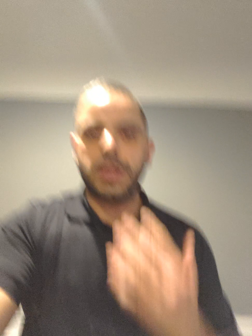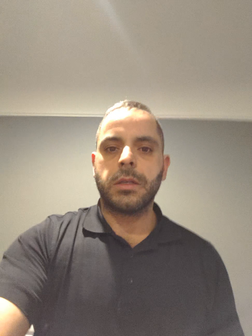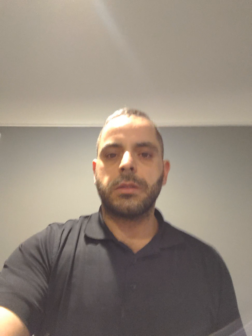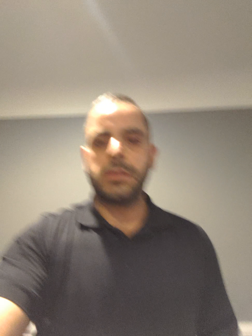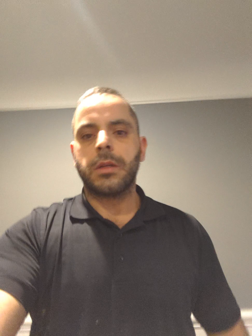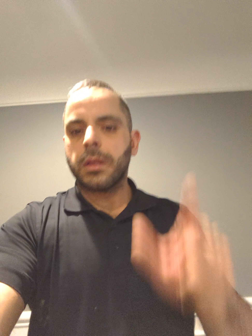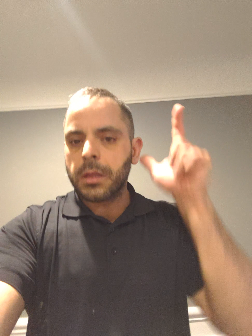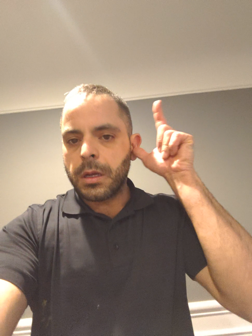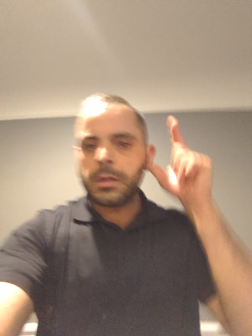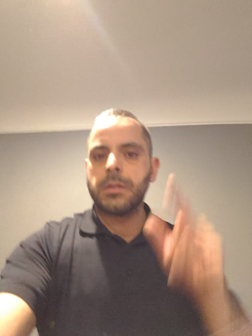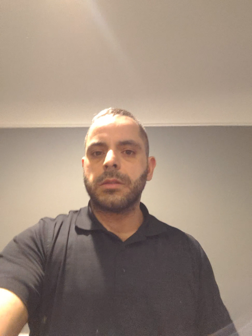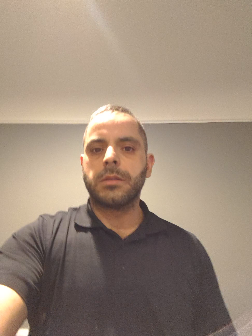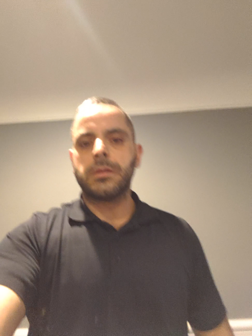listen